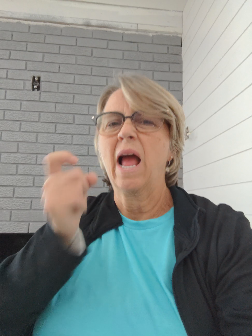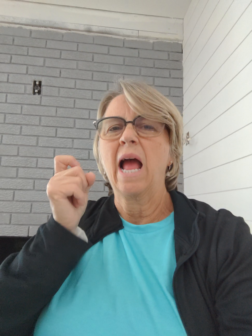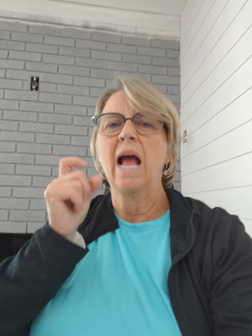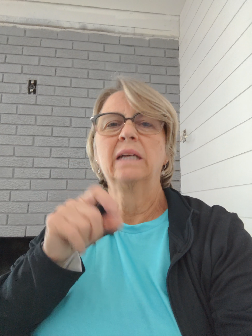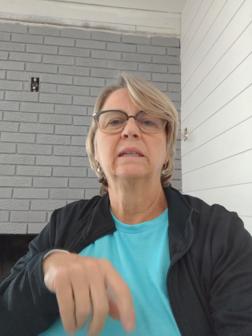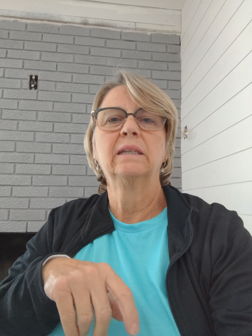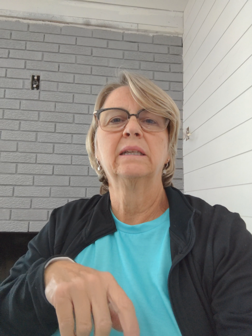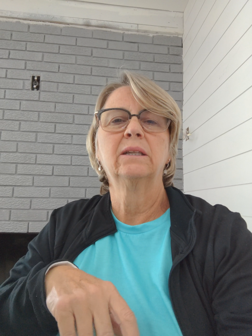fast